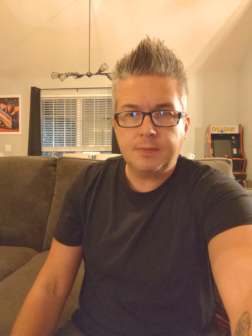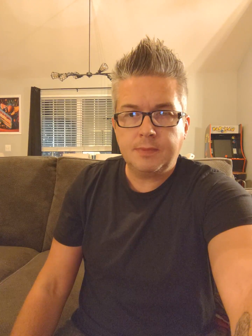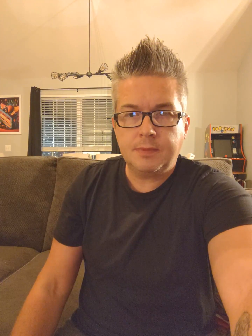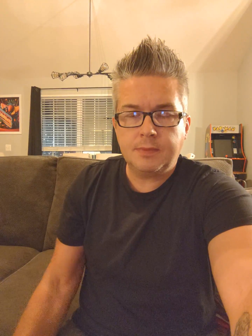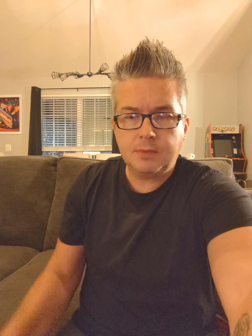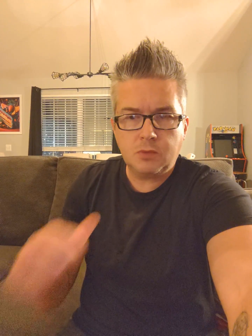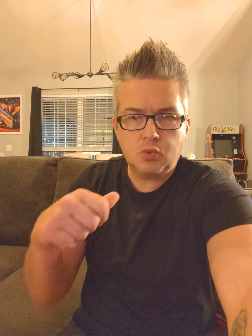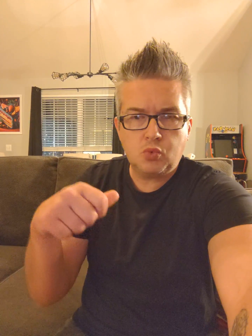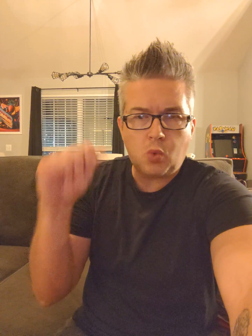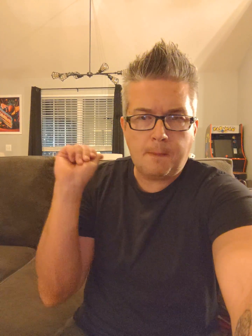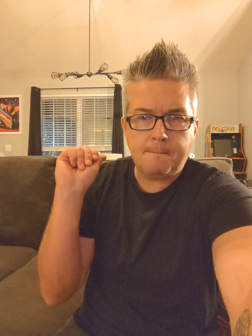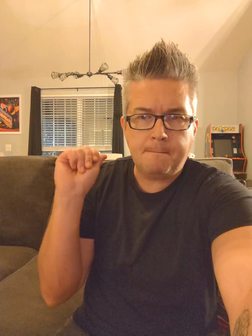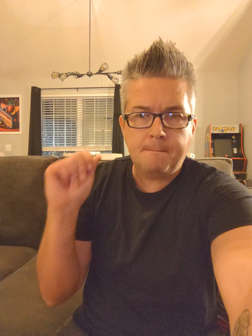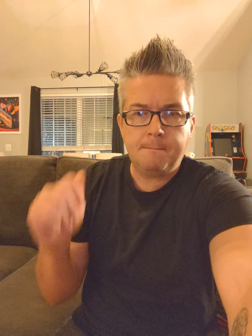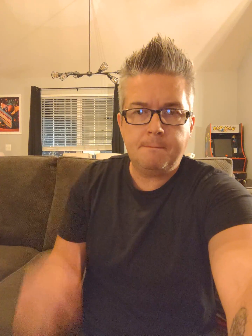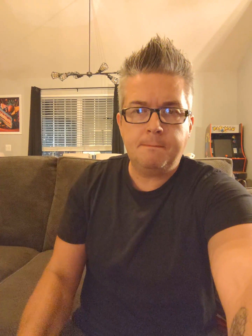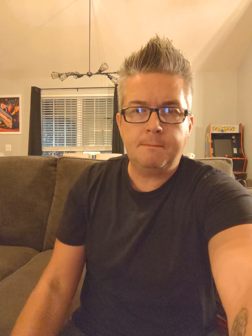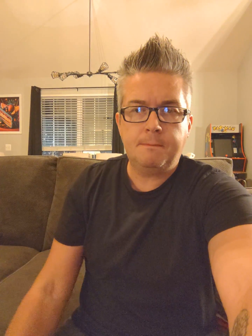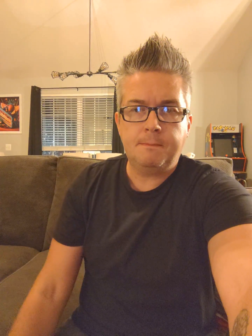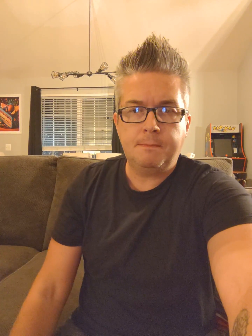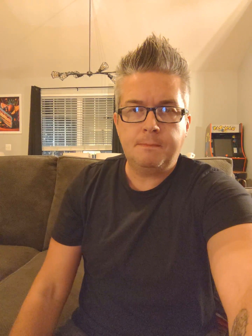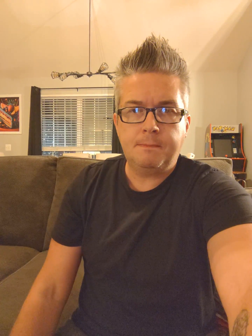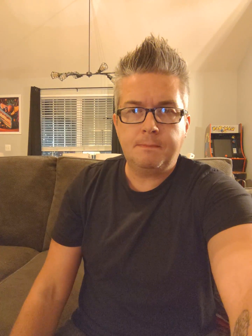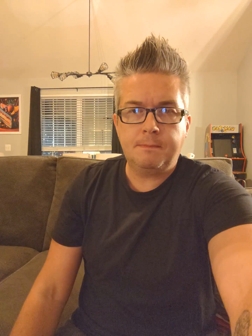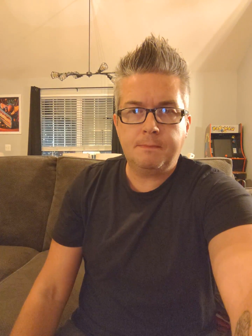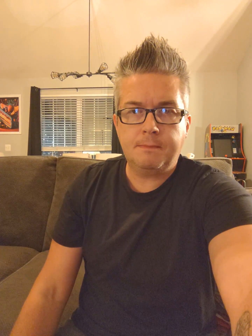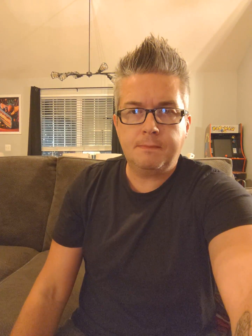rip